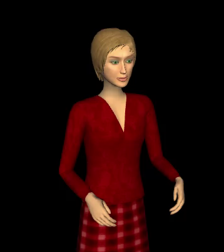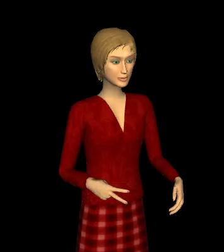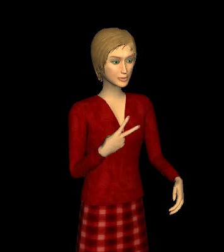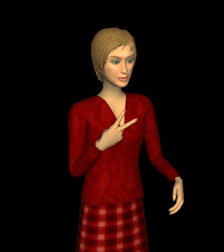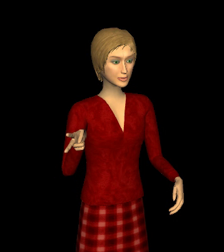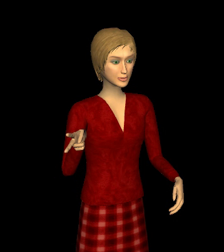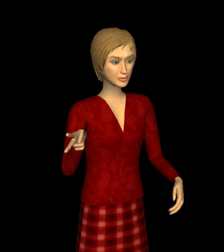ينتمي إلى